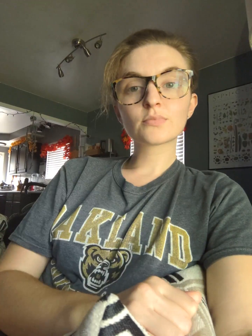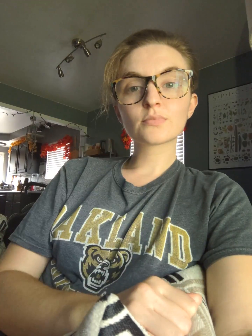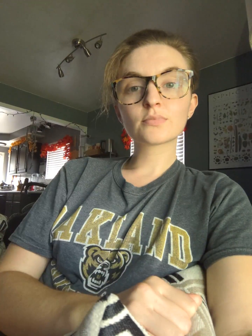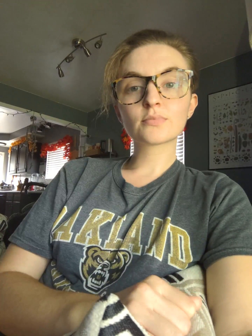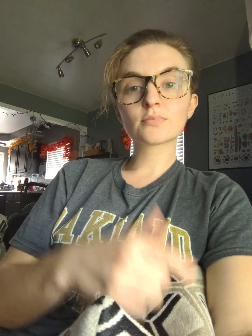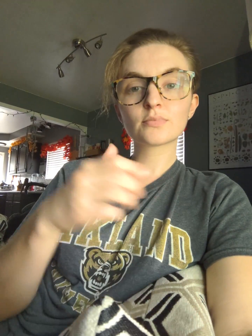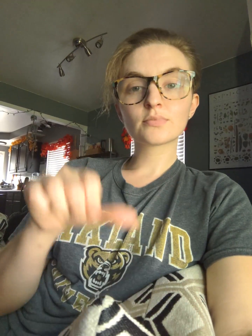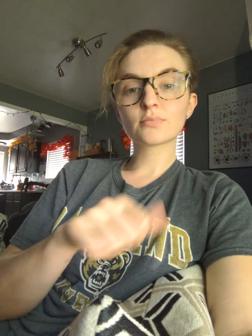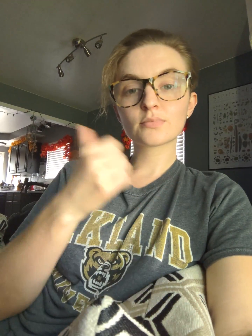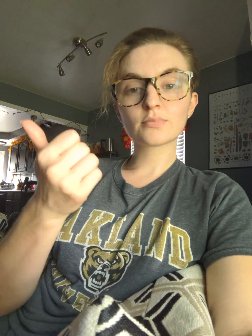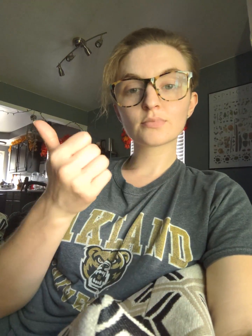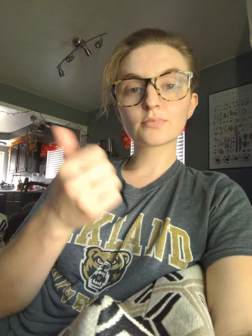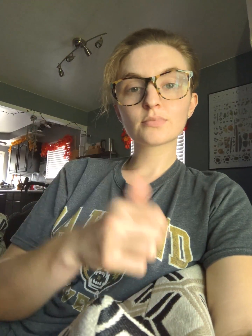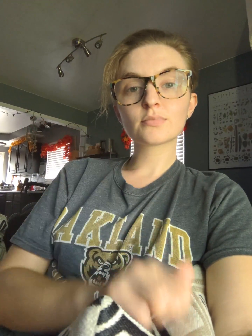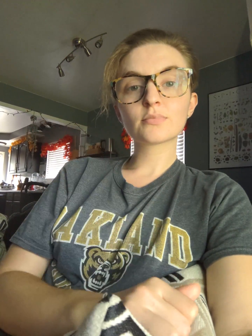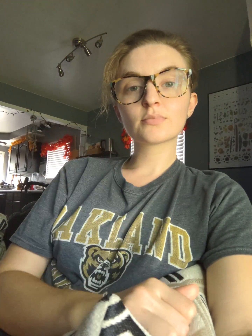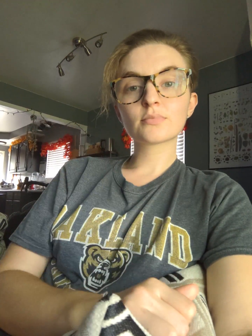other